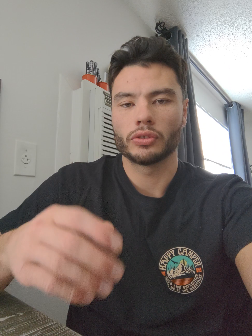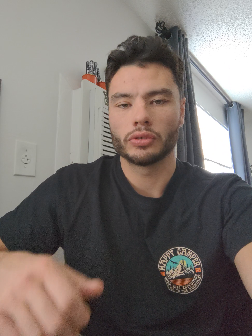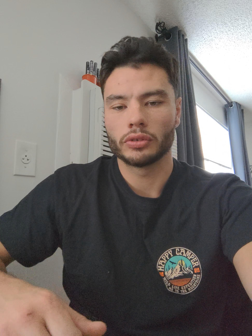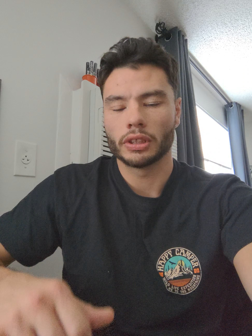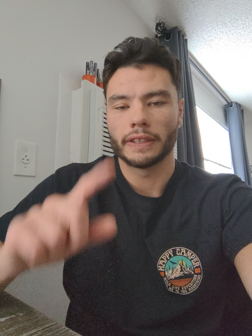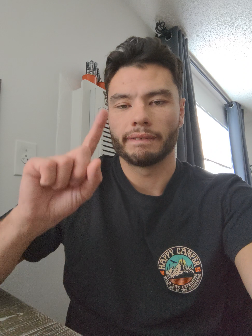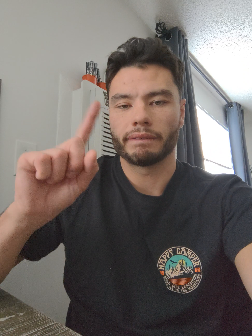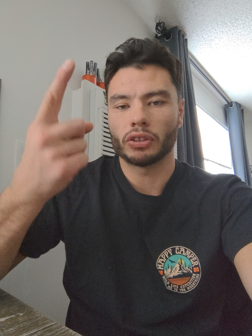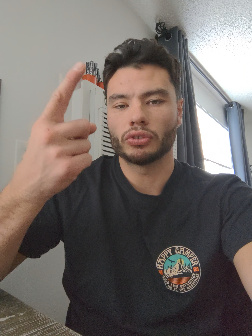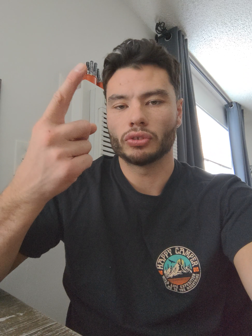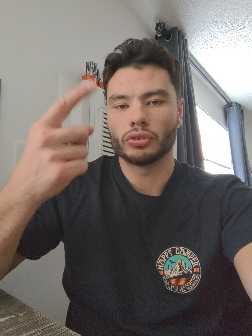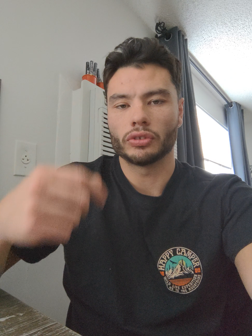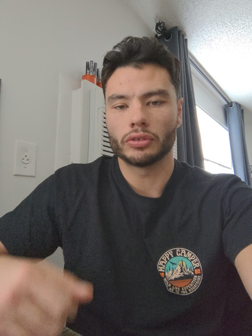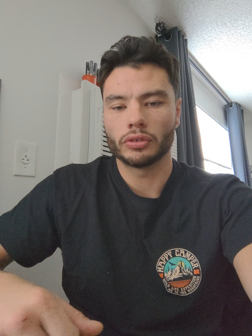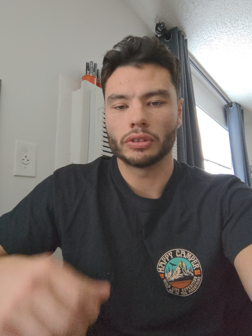first